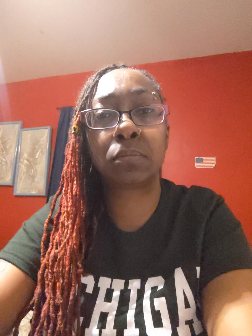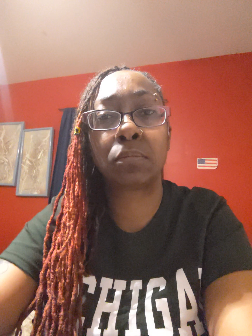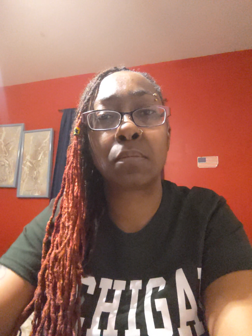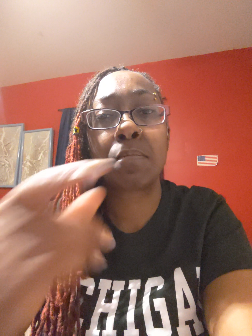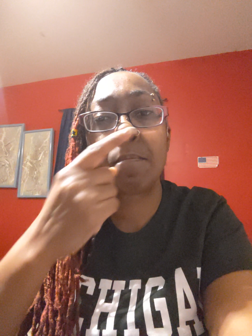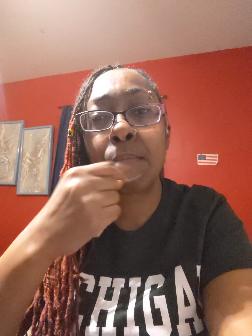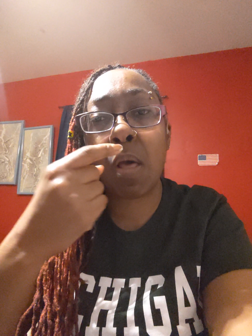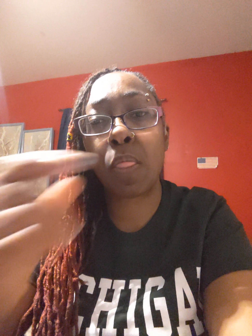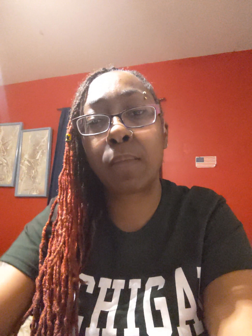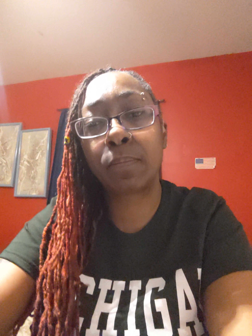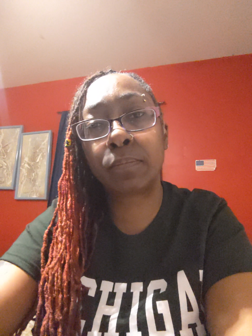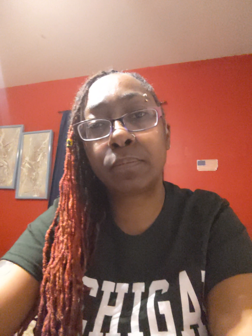mouth